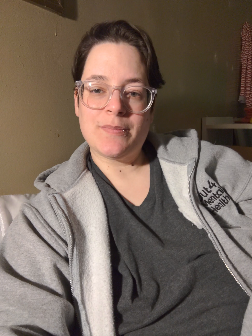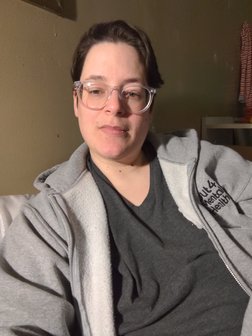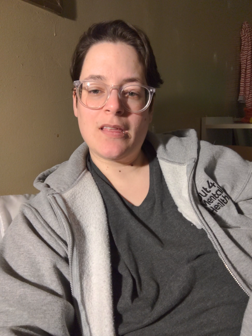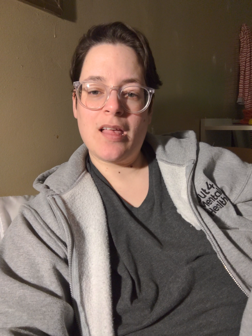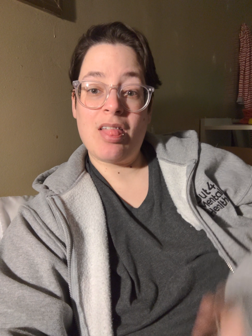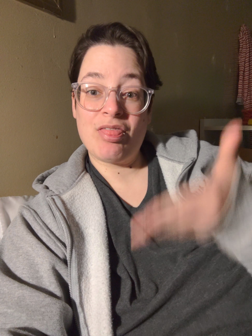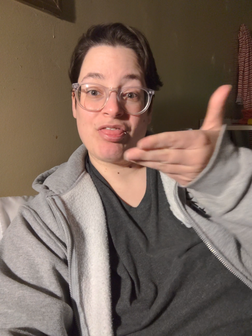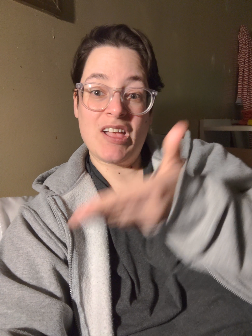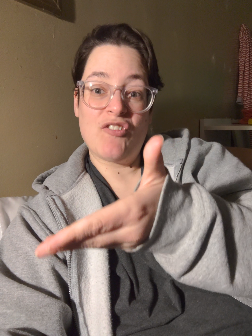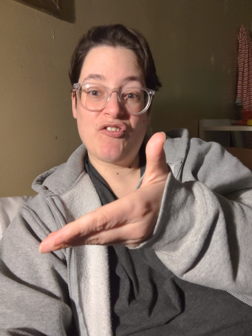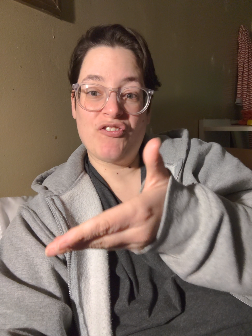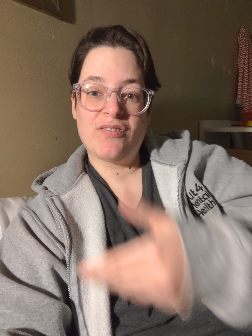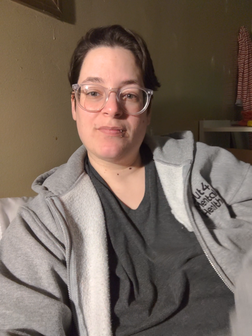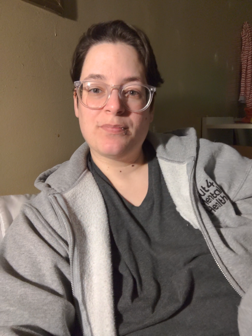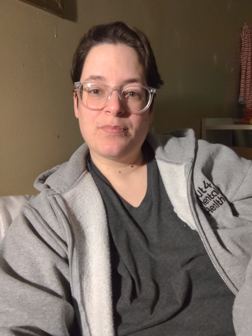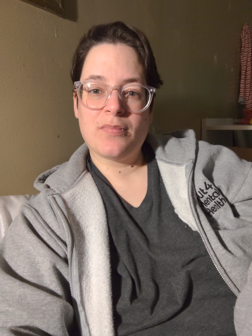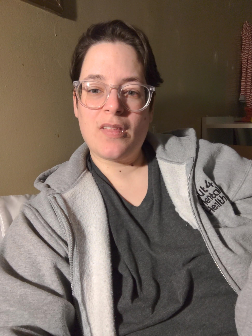there